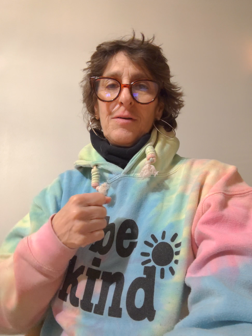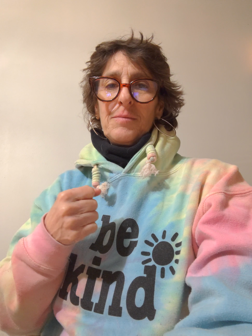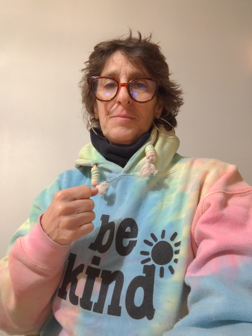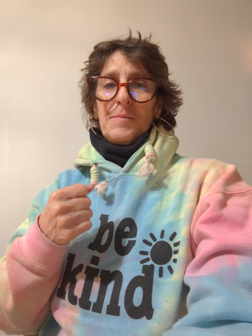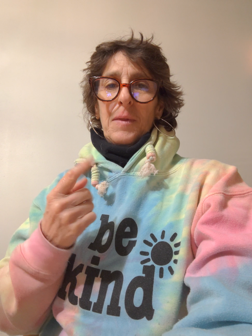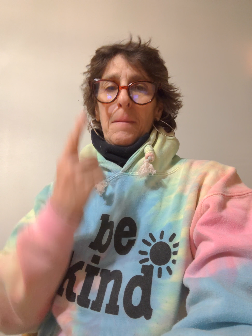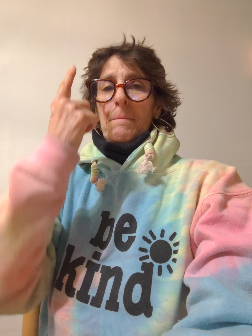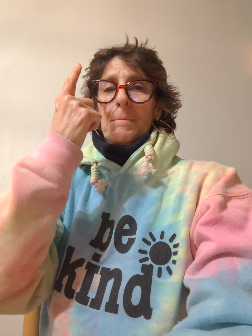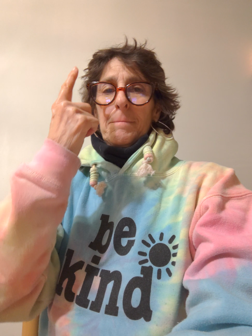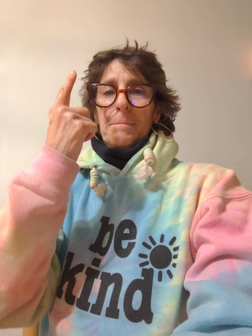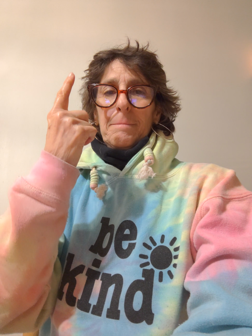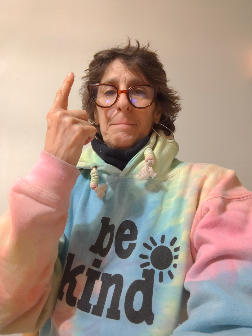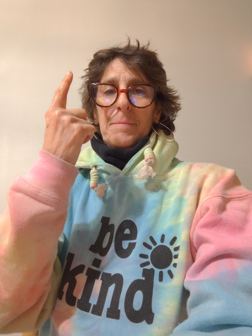up